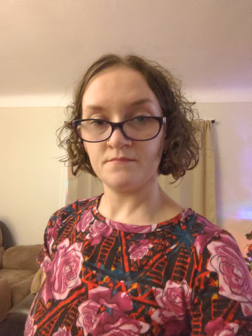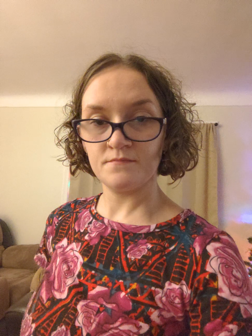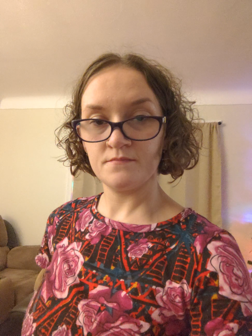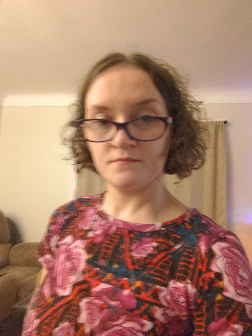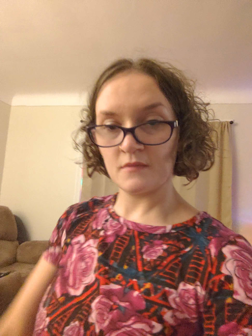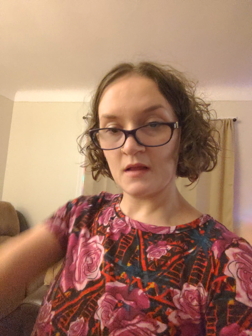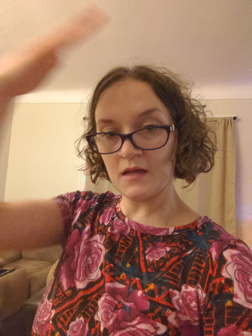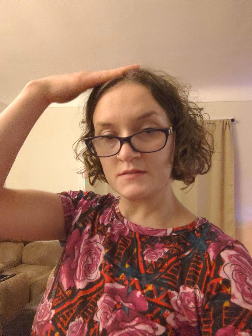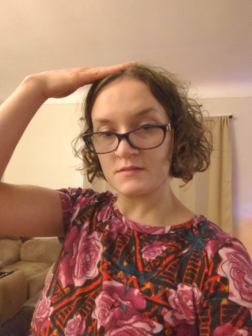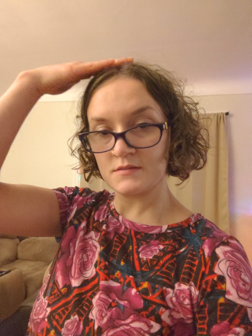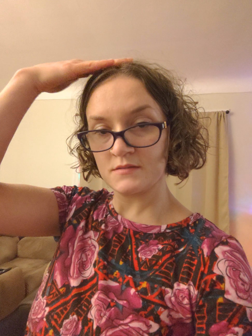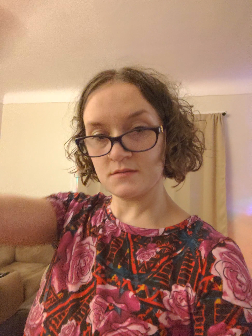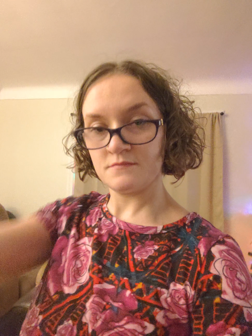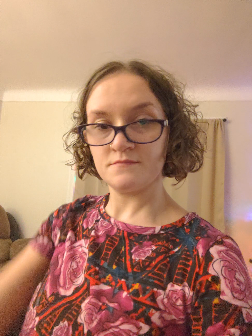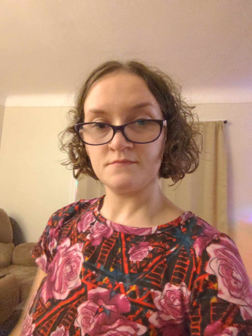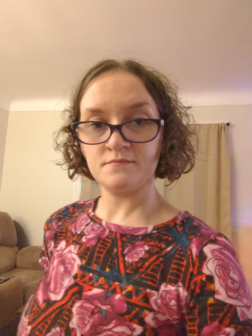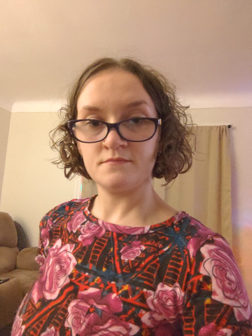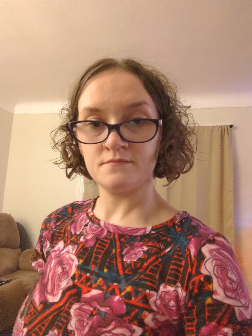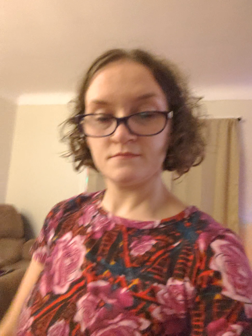hat